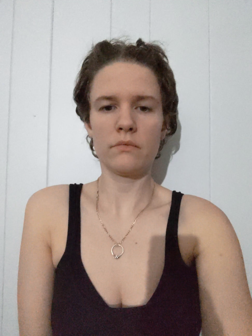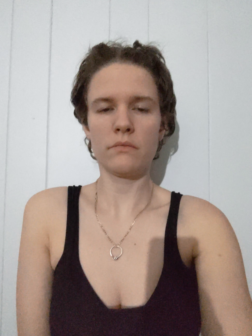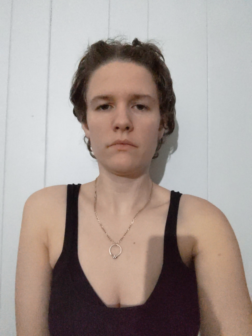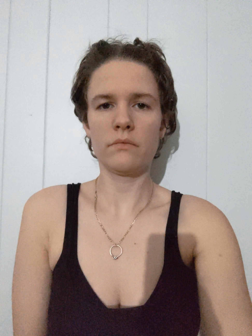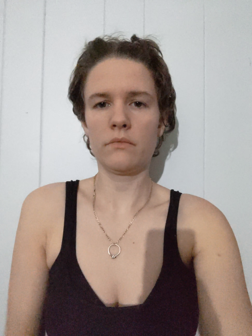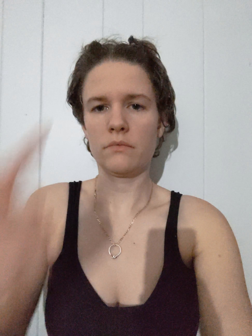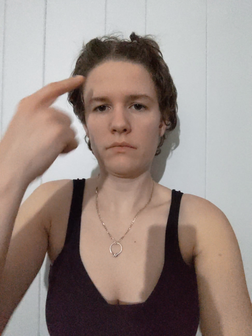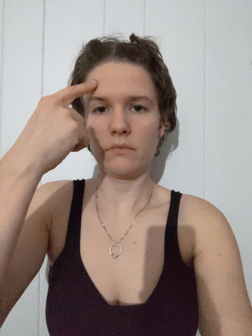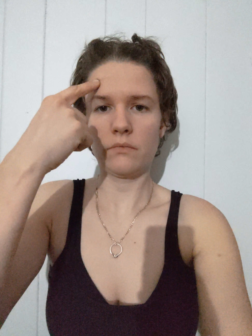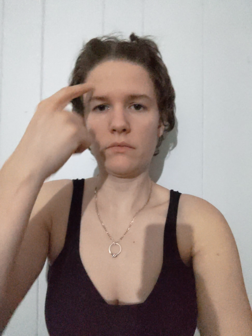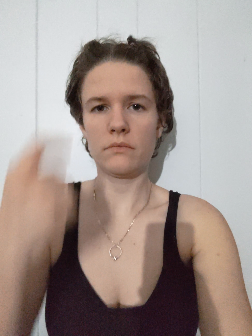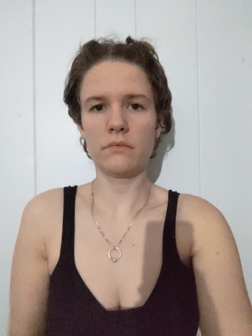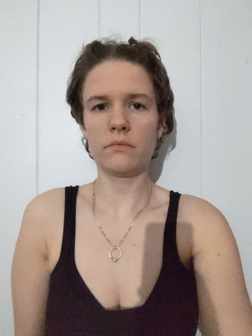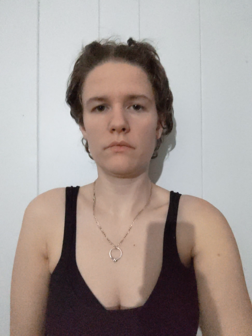think